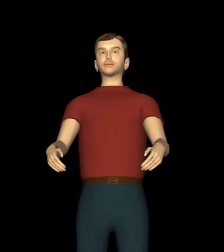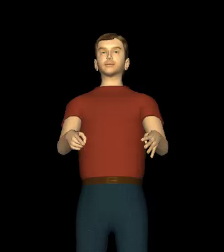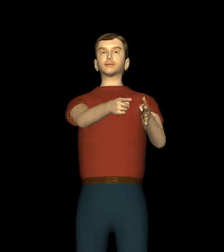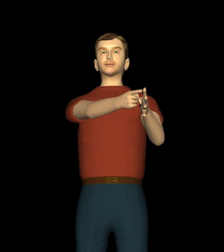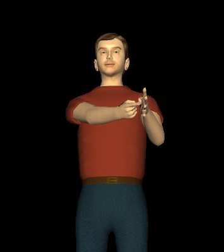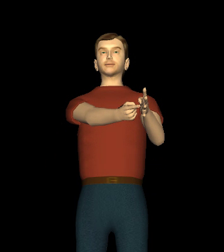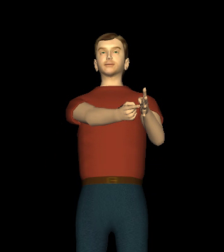موسم